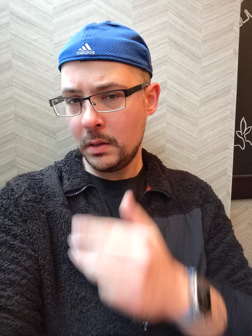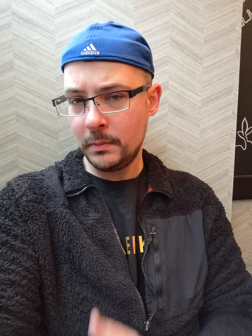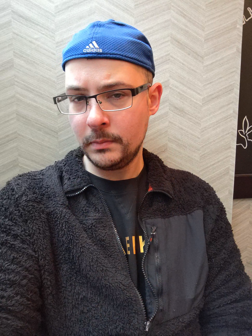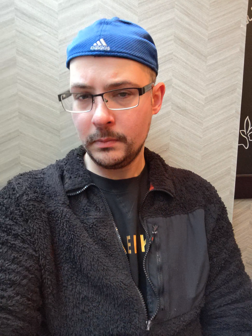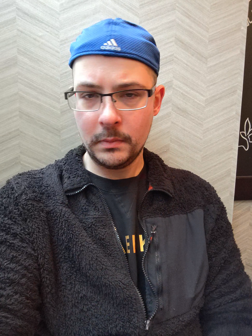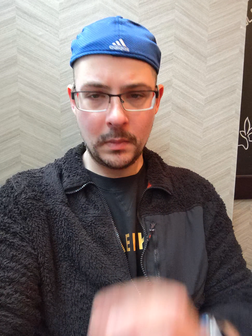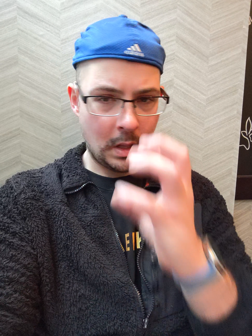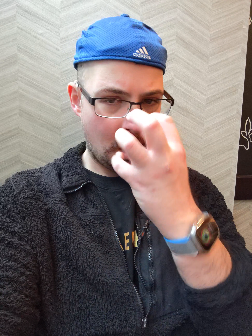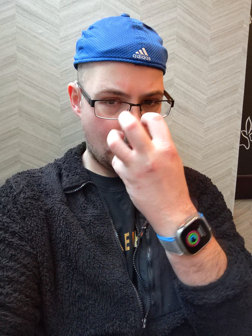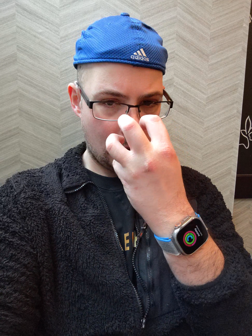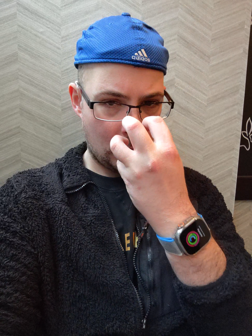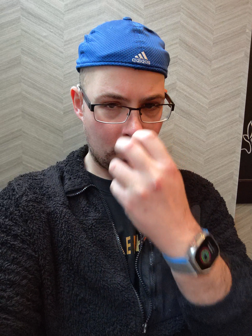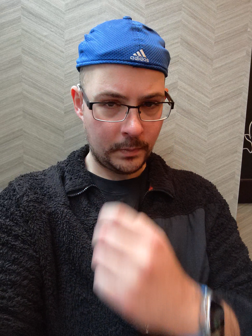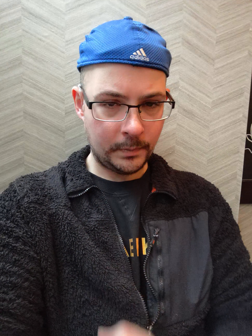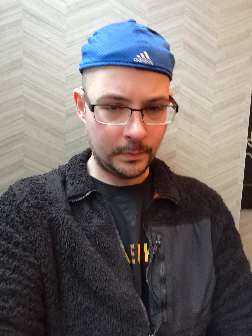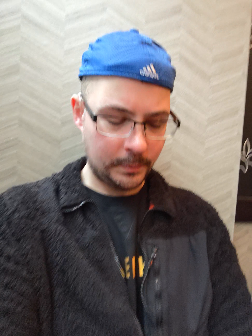clown